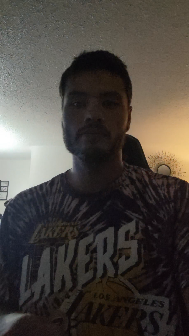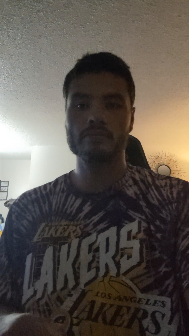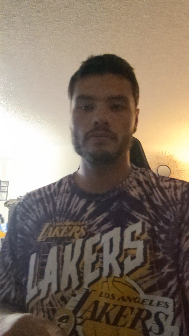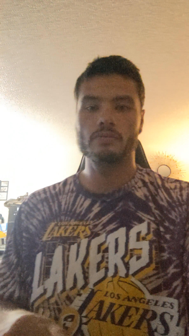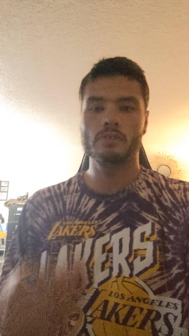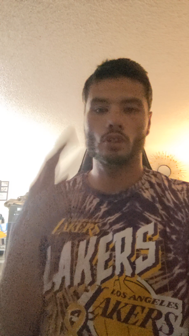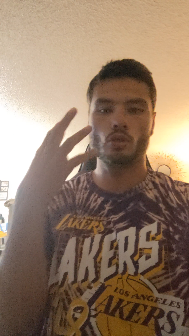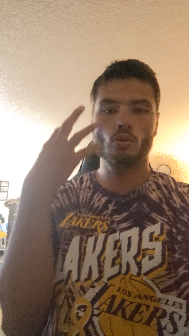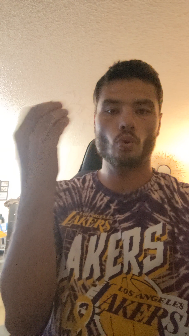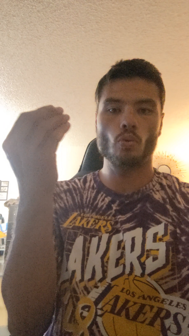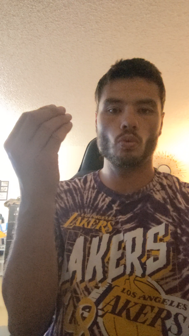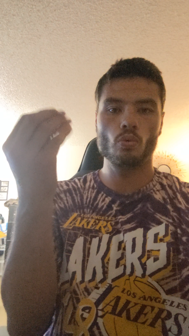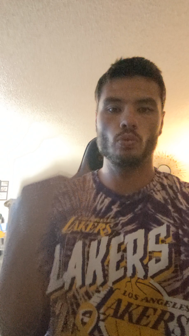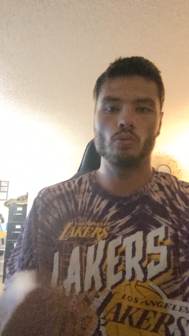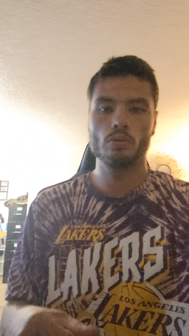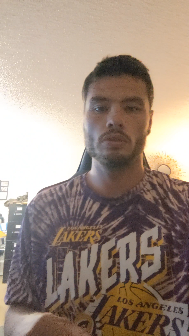going to